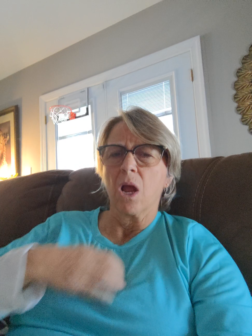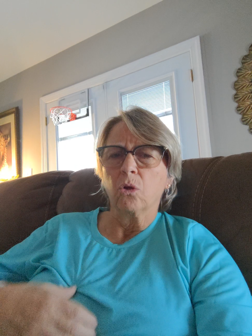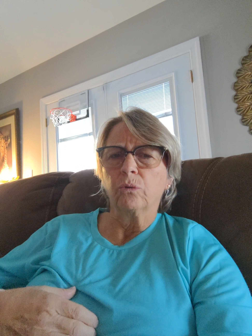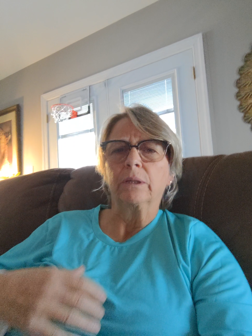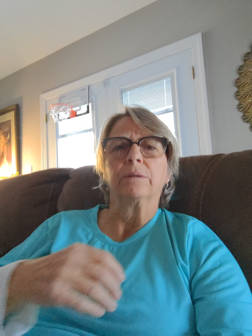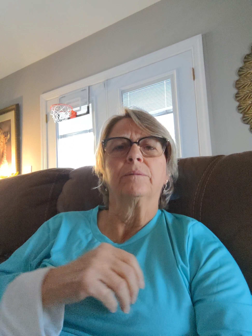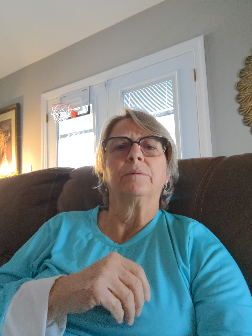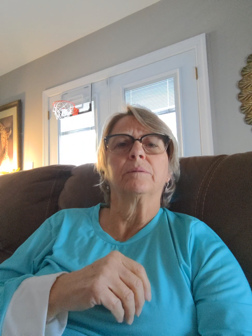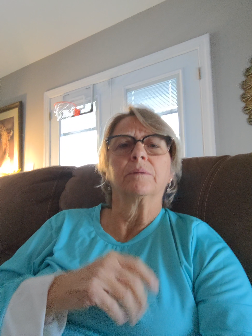hungry